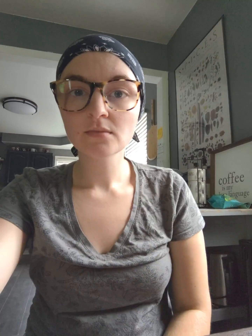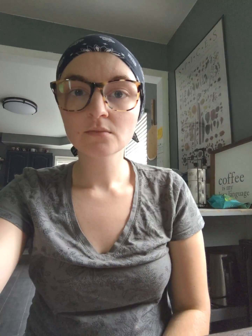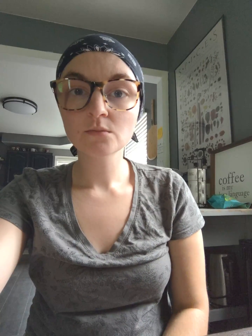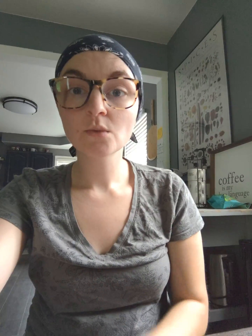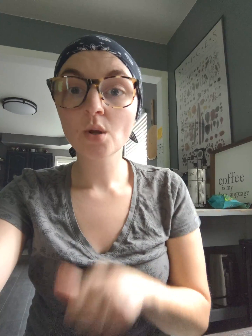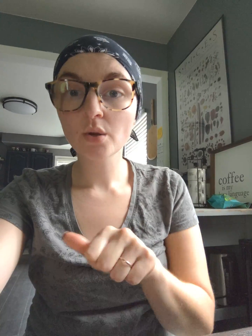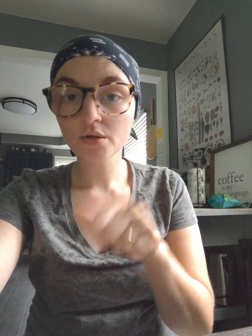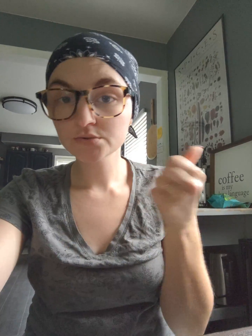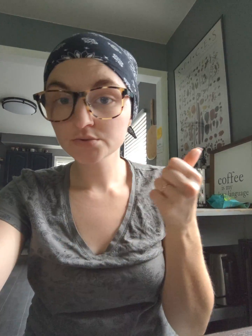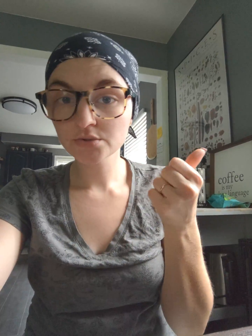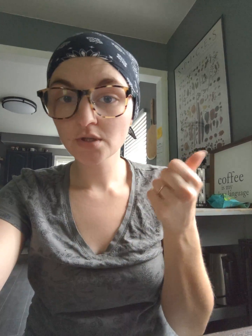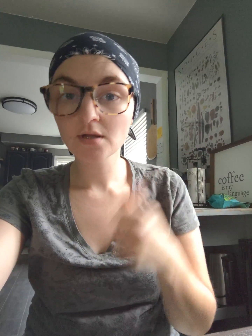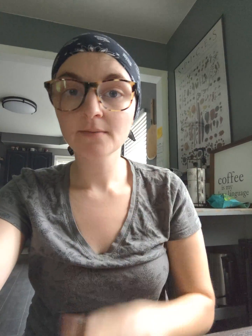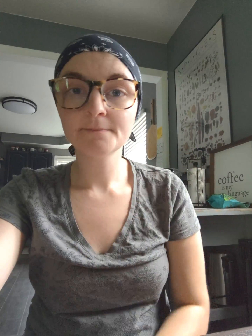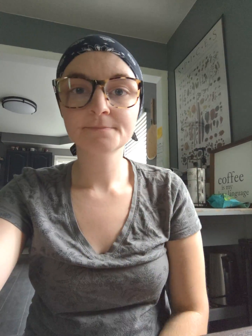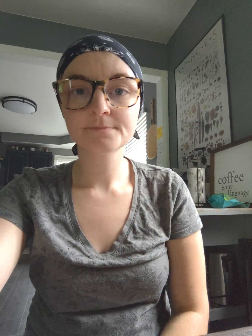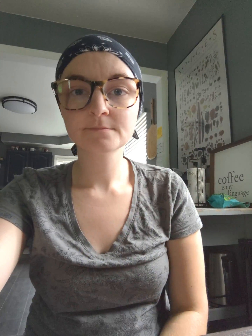other